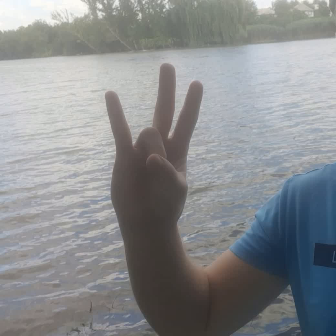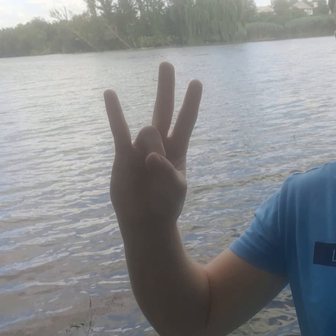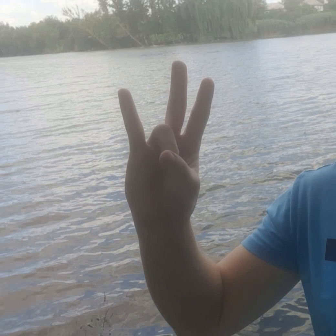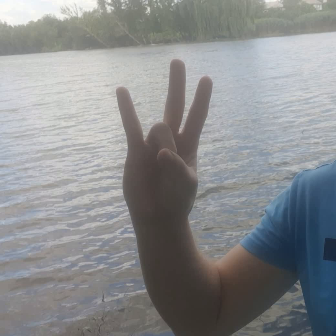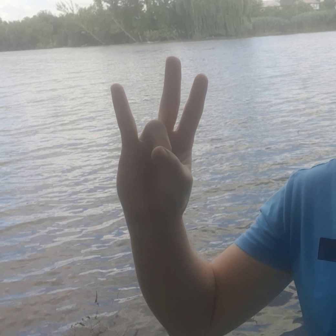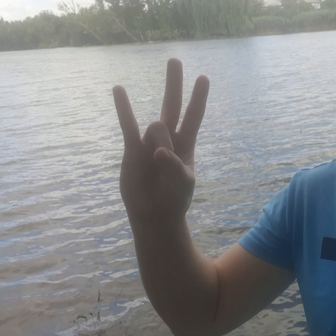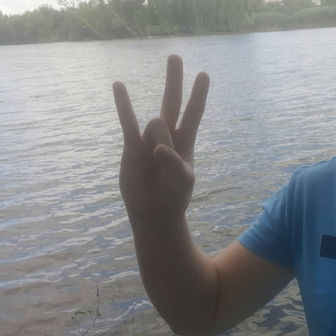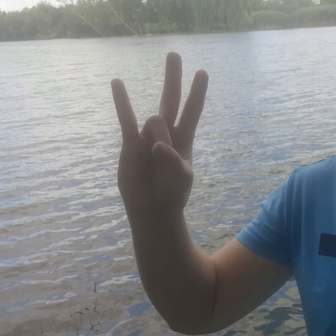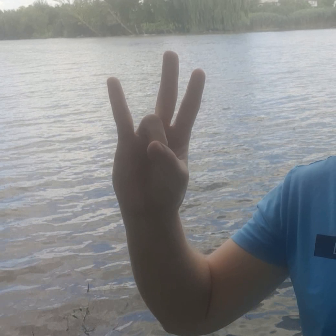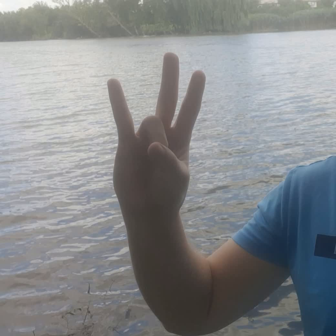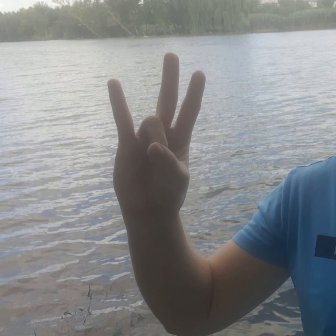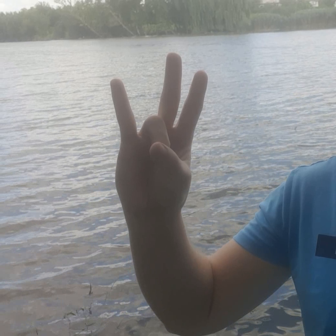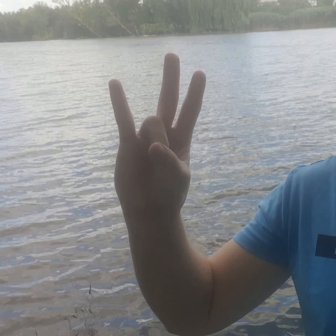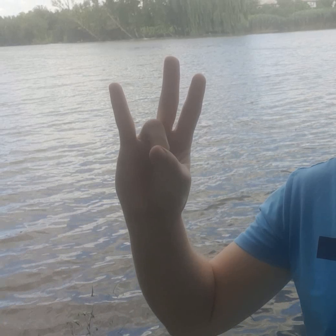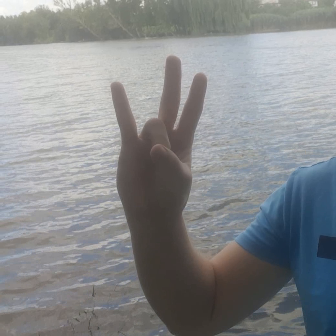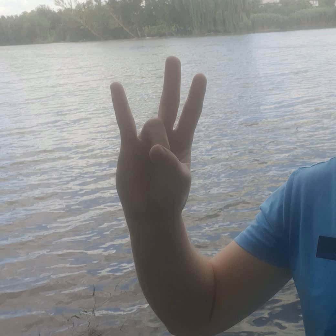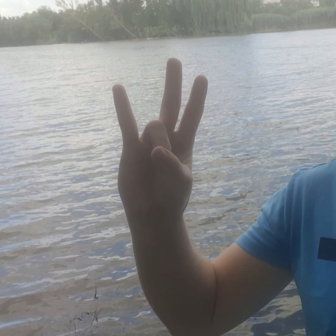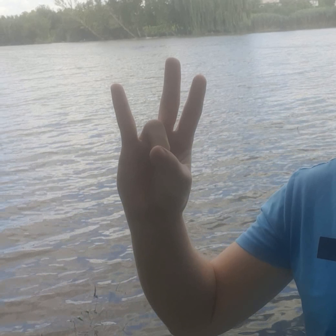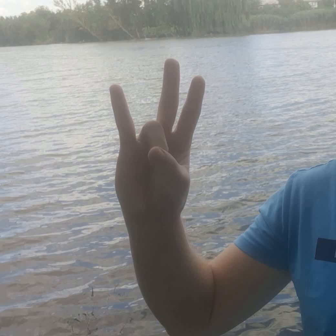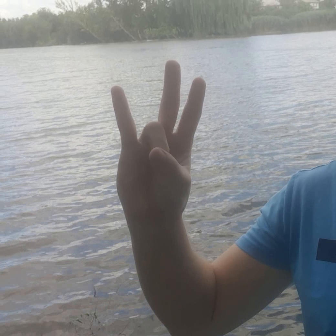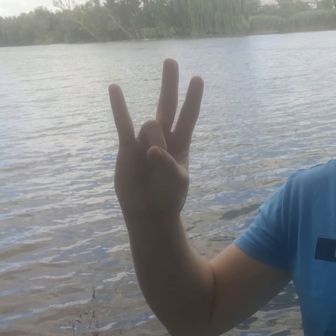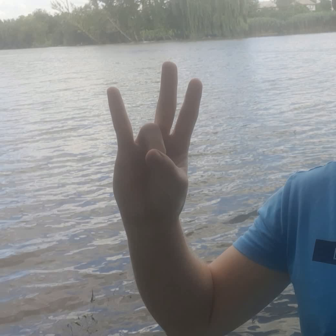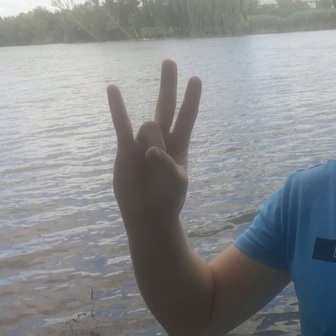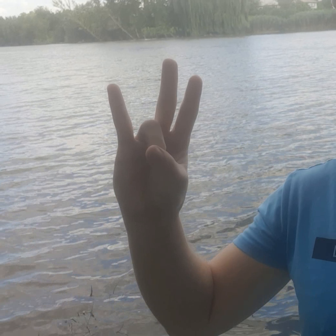Н